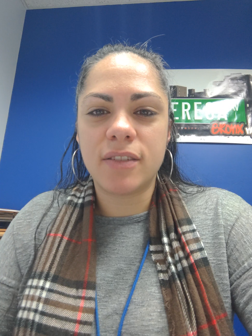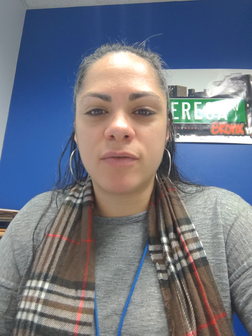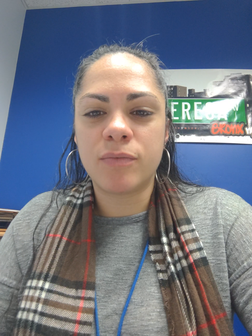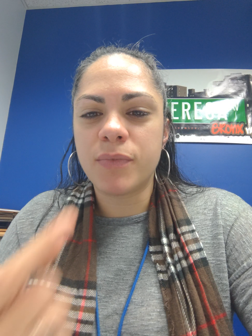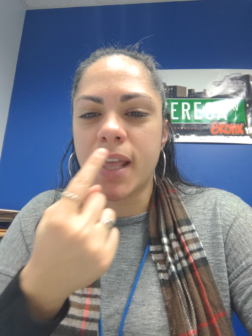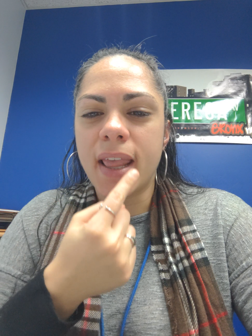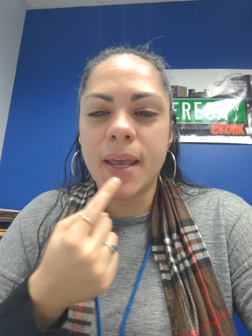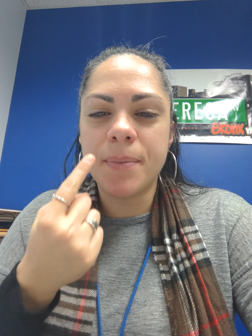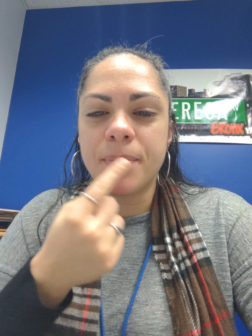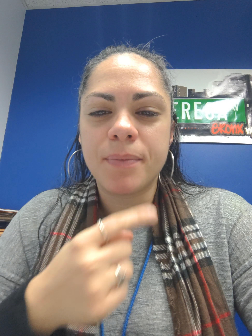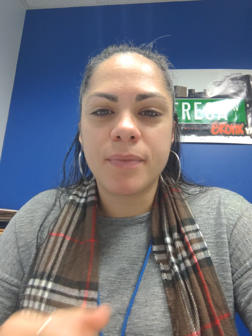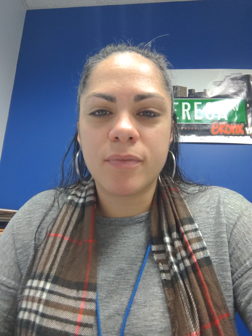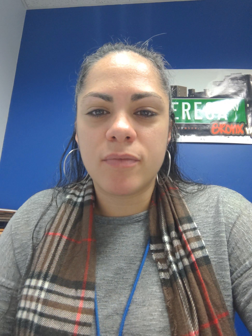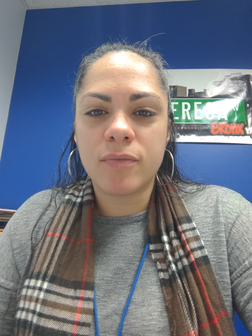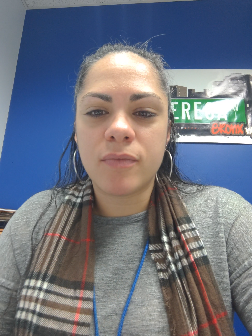lips